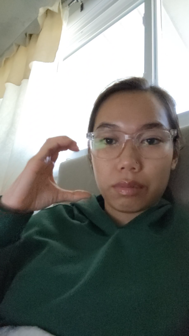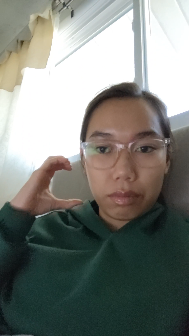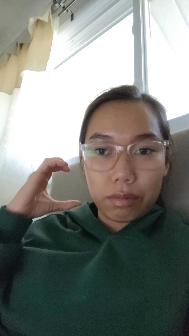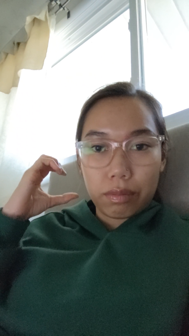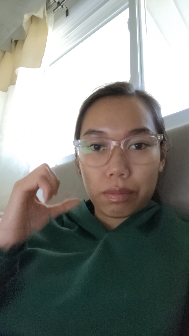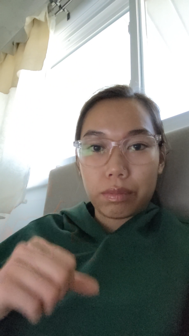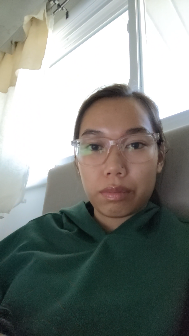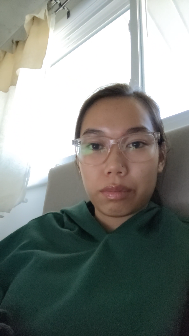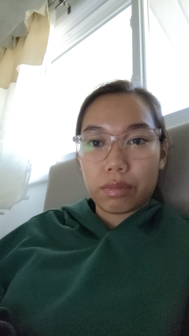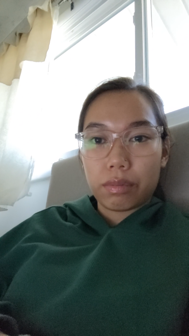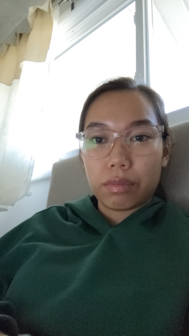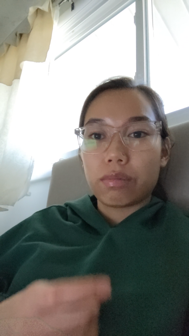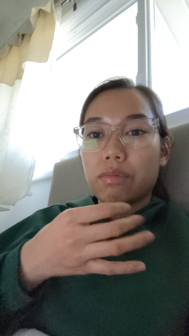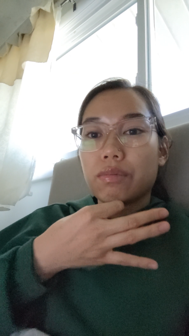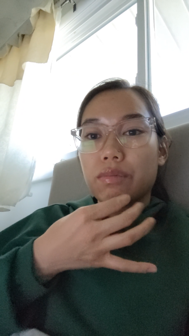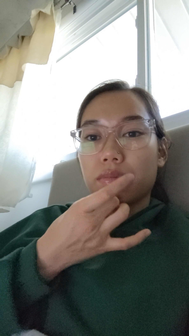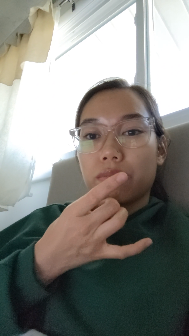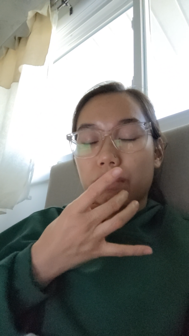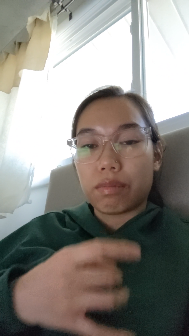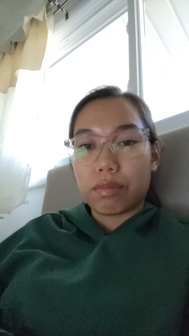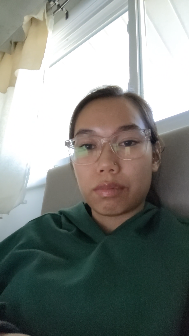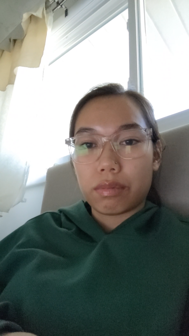light bulb